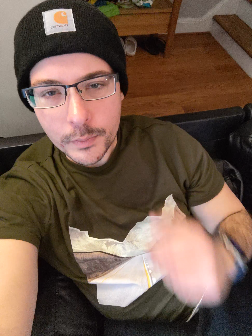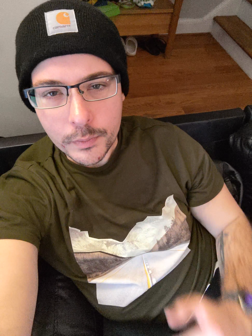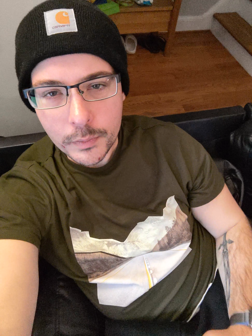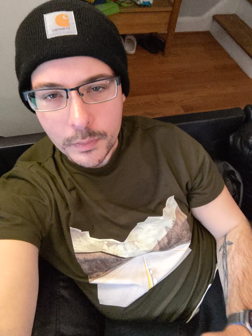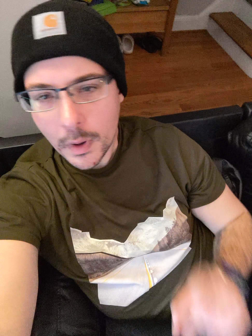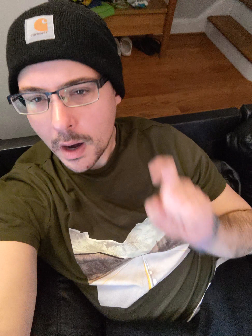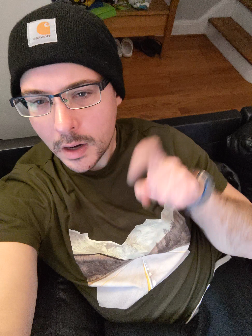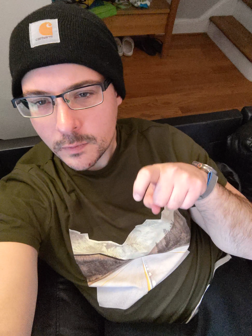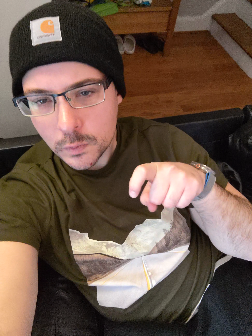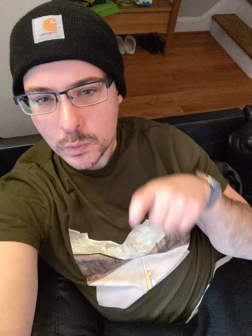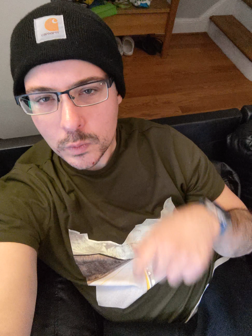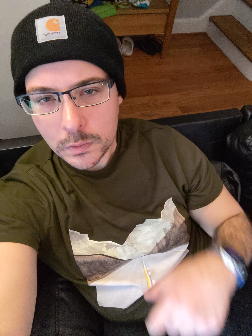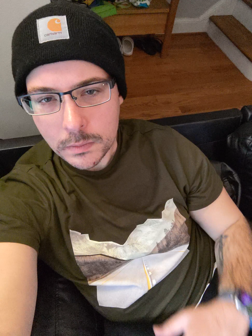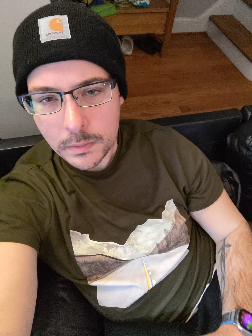have to